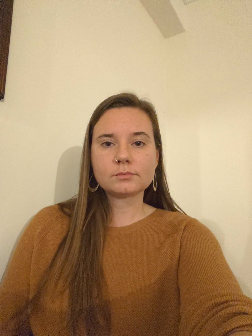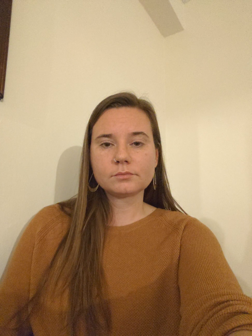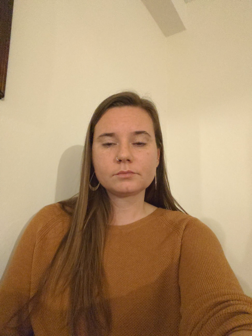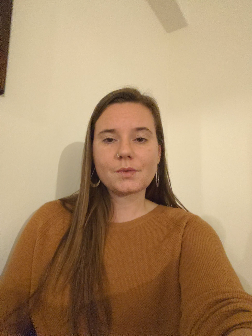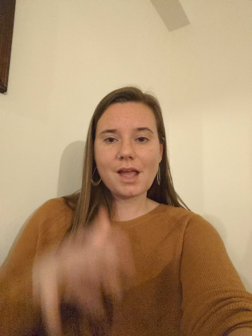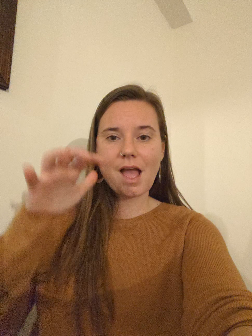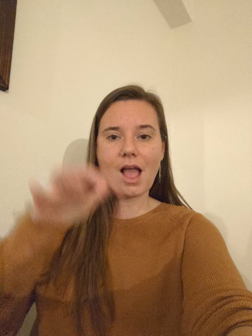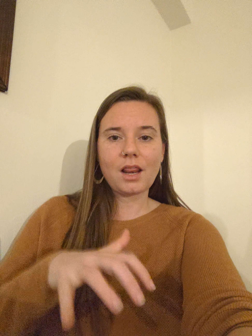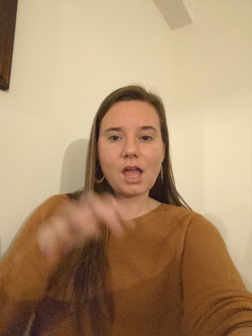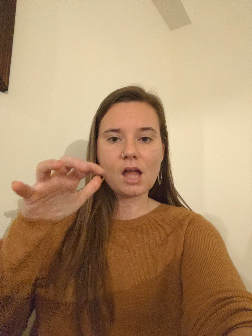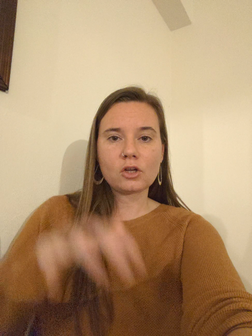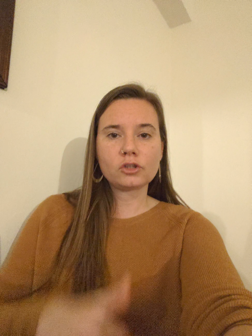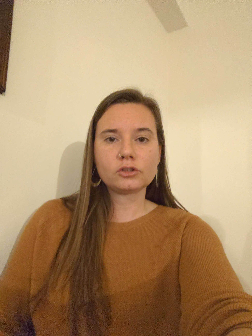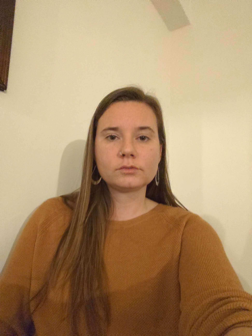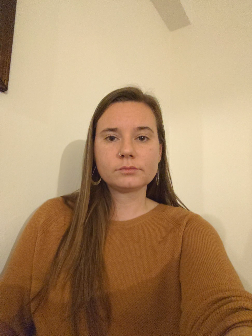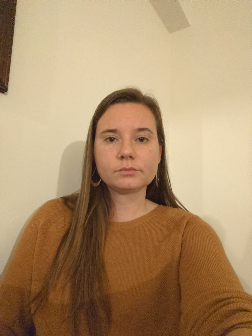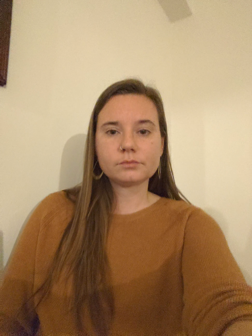alligator